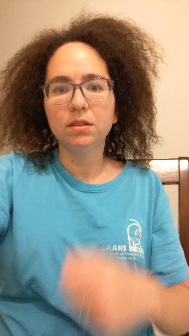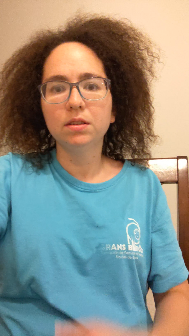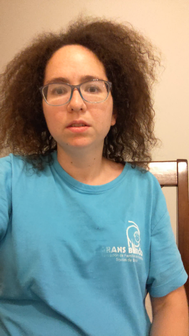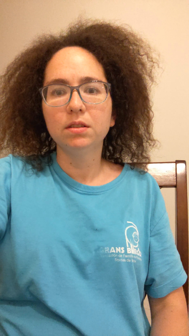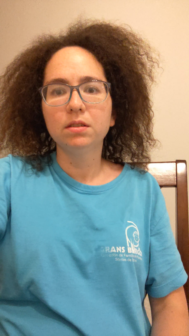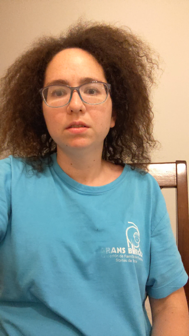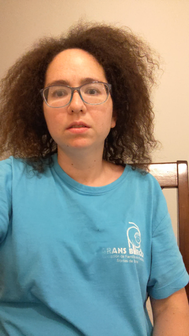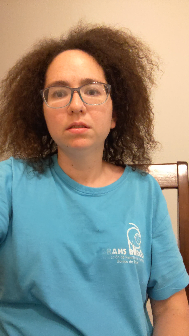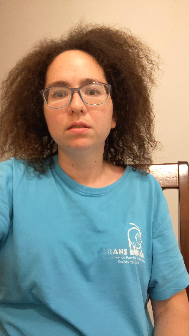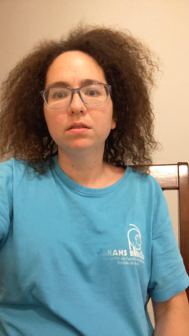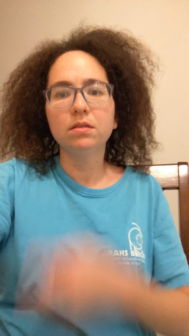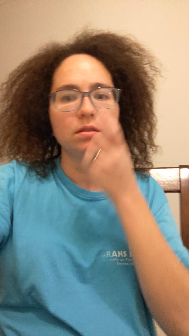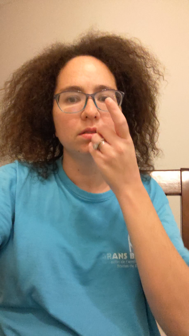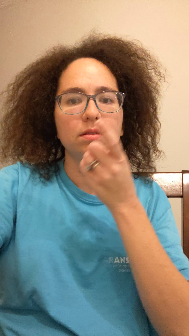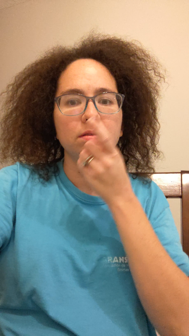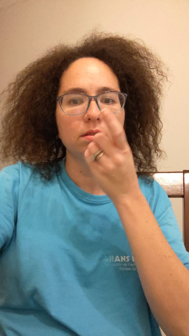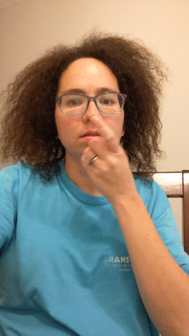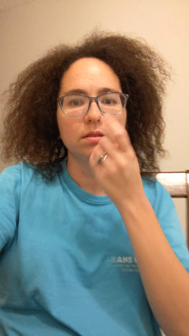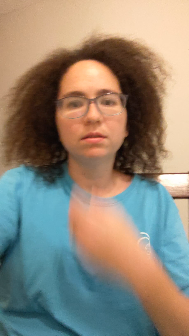dinner